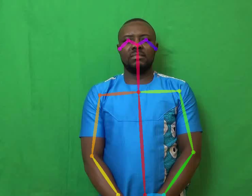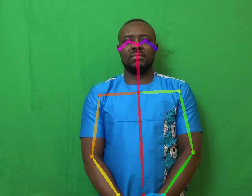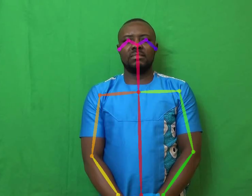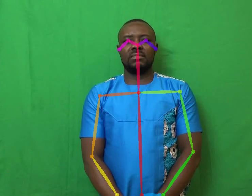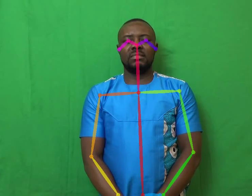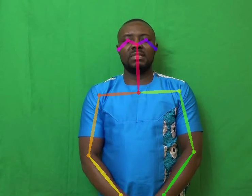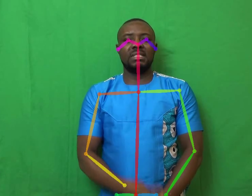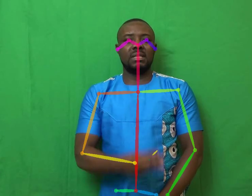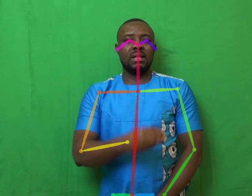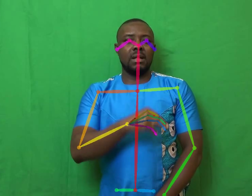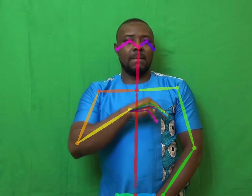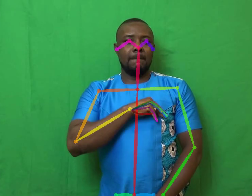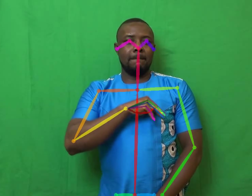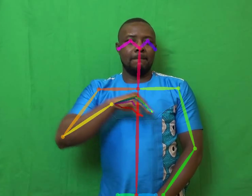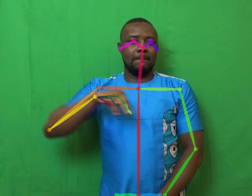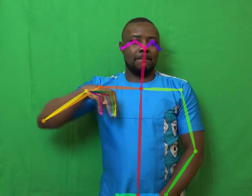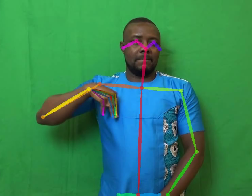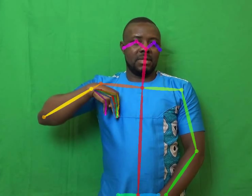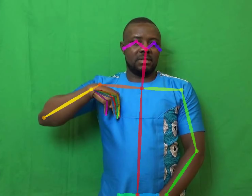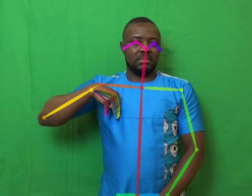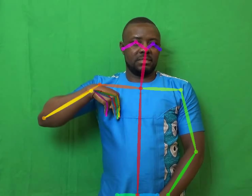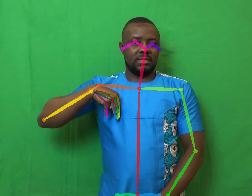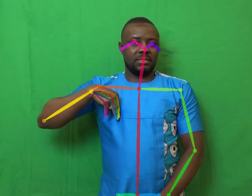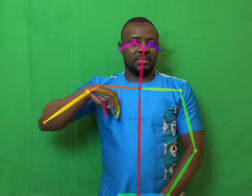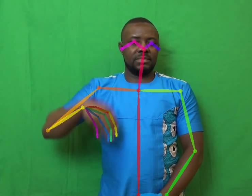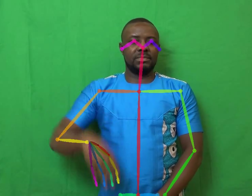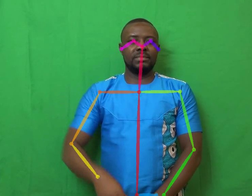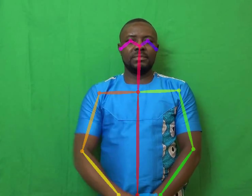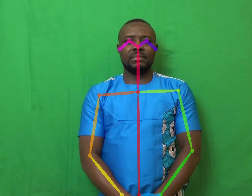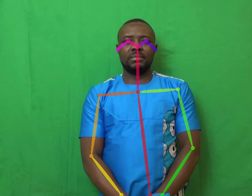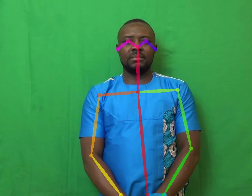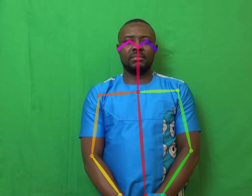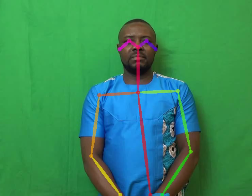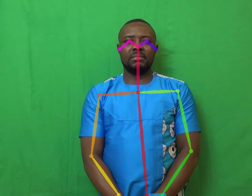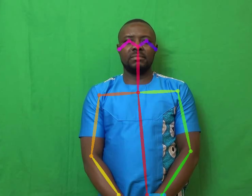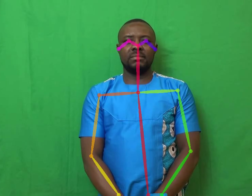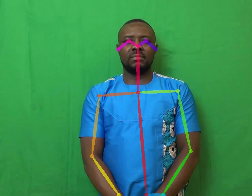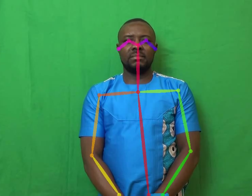member